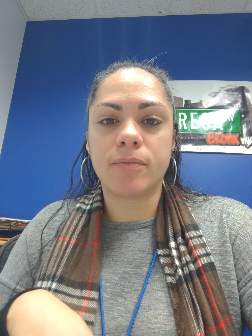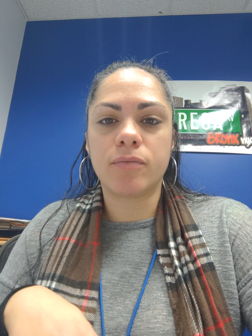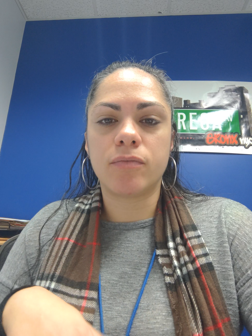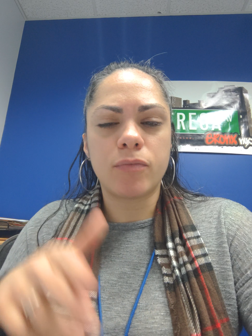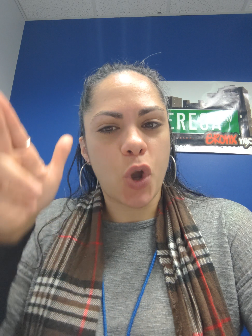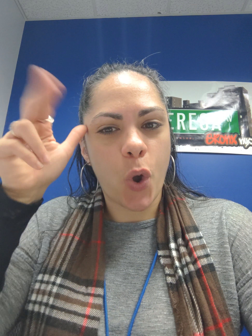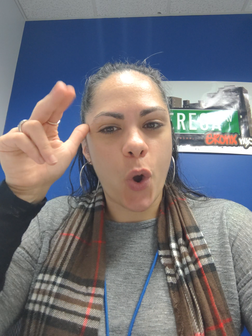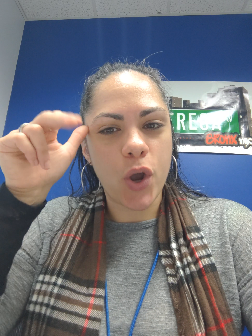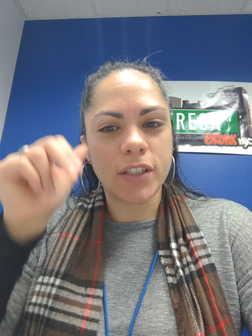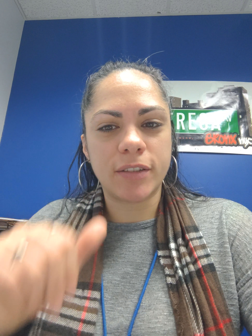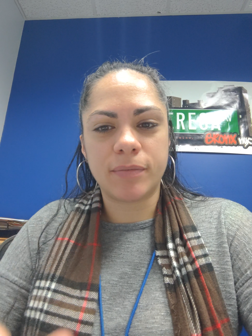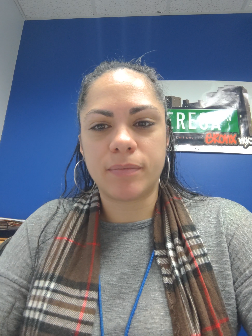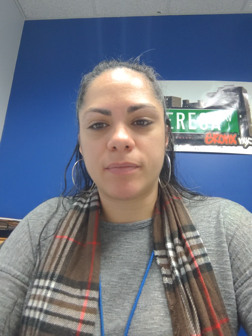horse